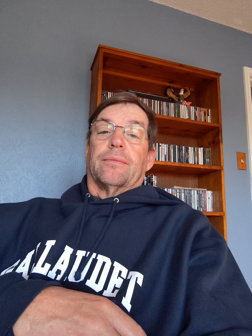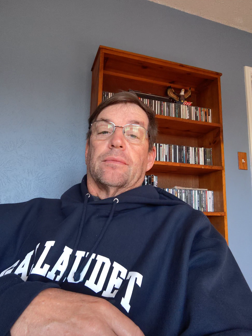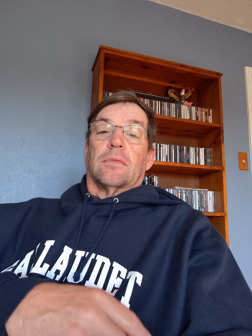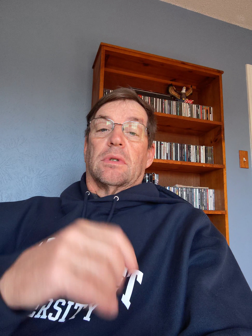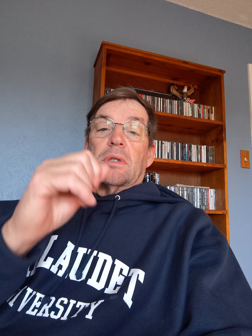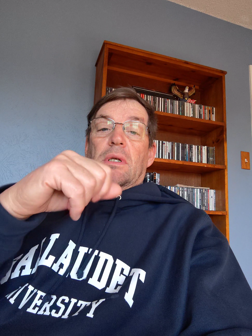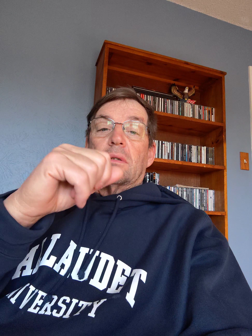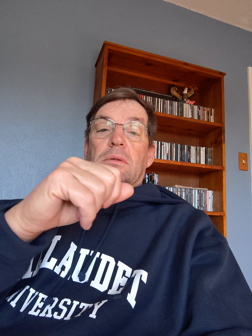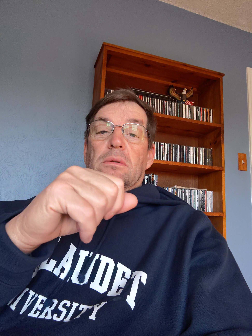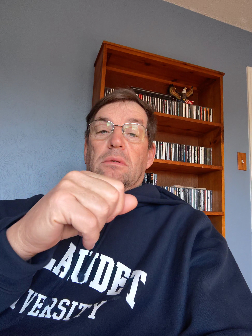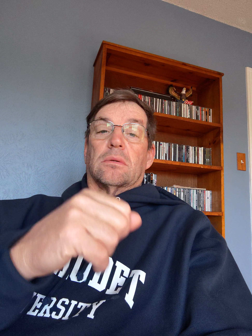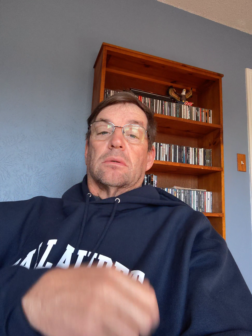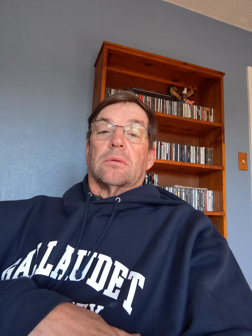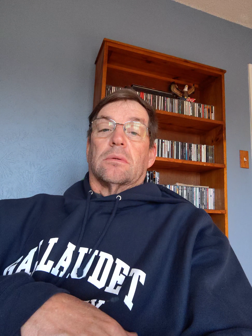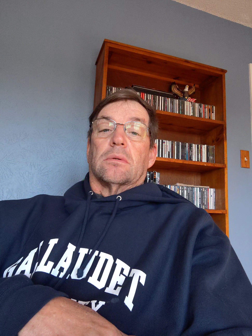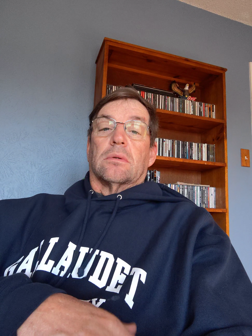yes